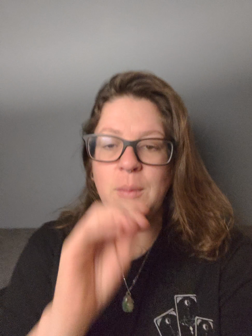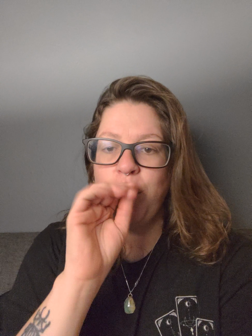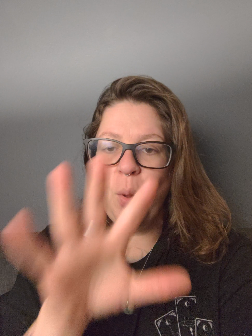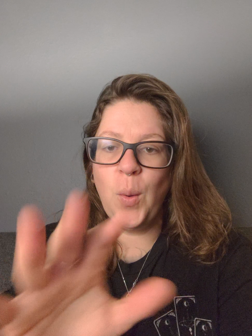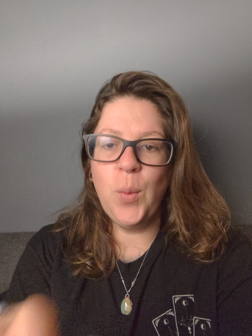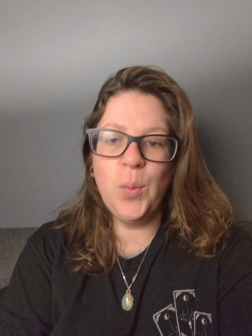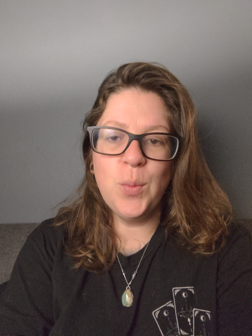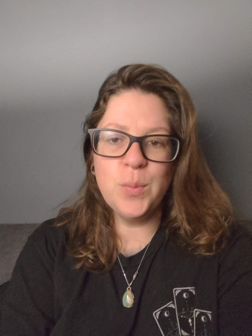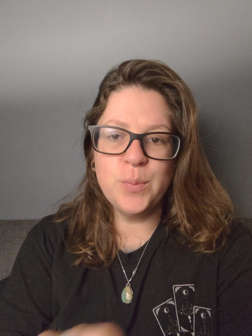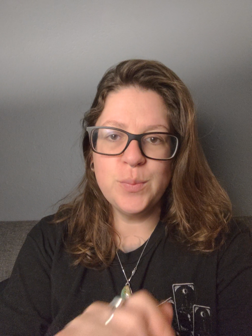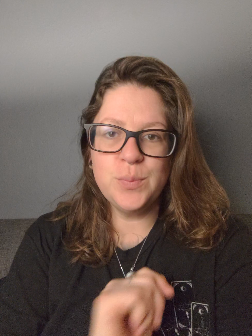blow